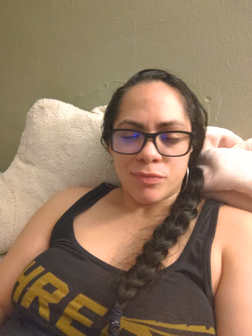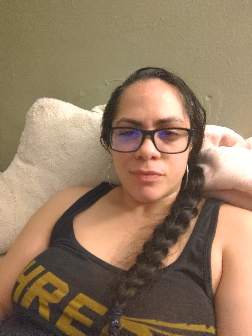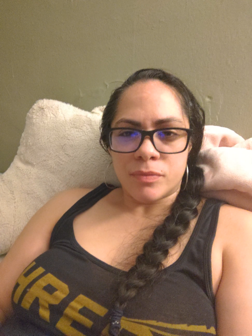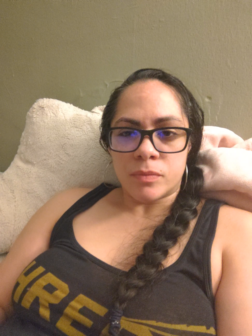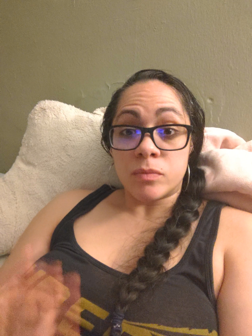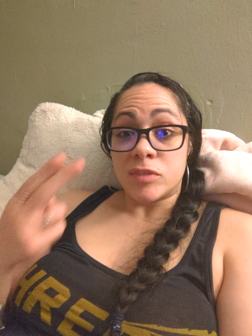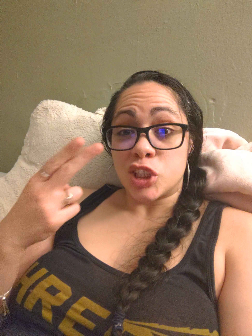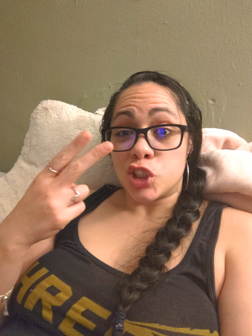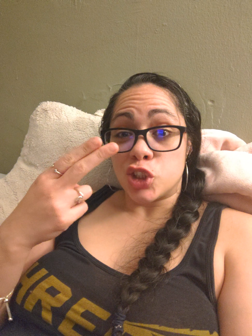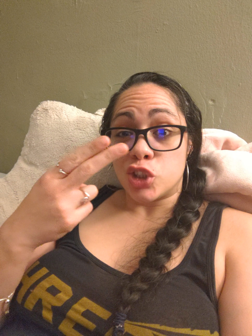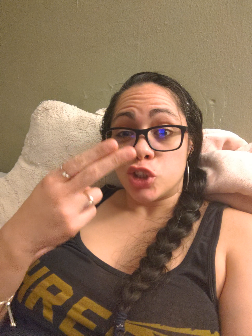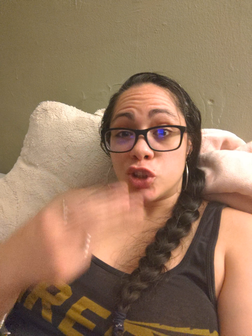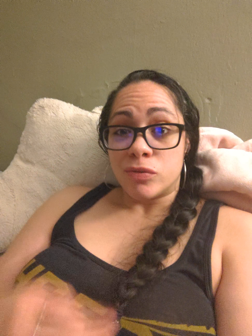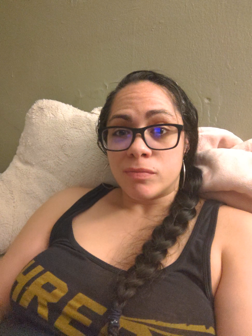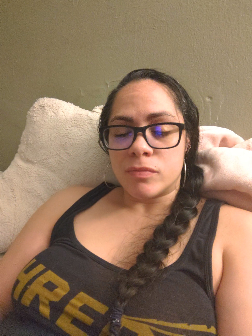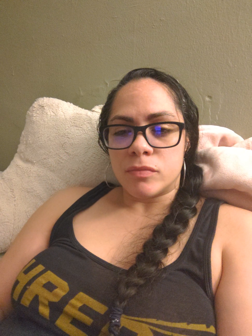scissors